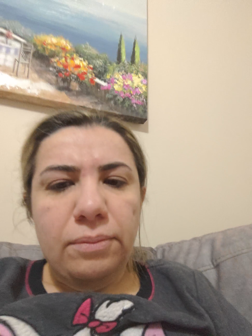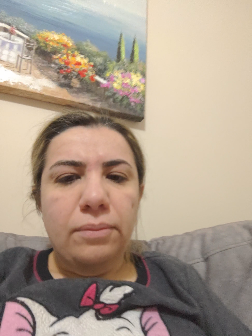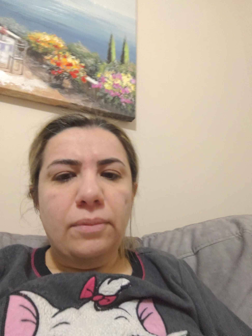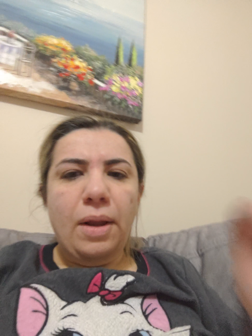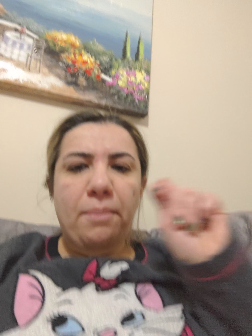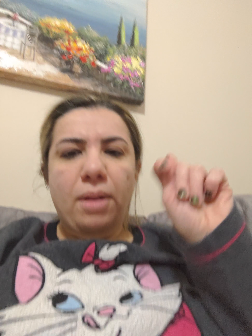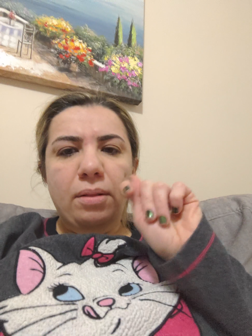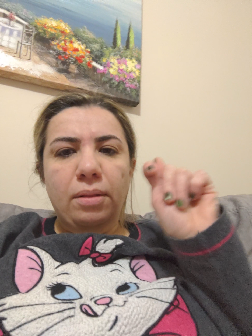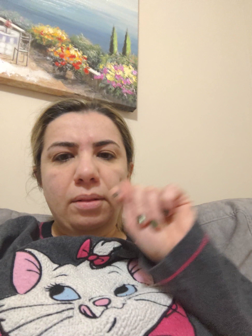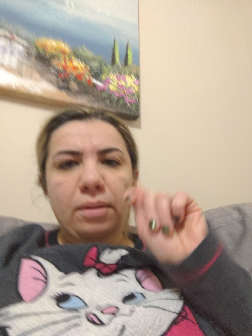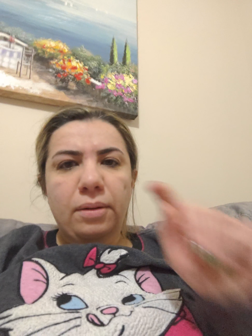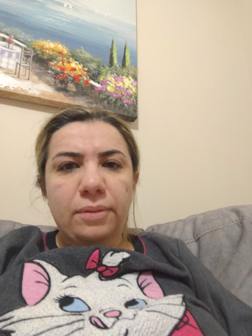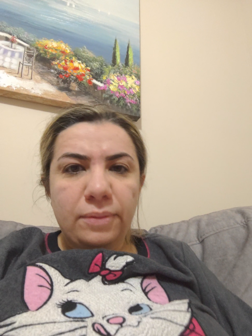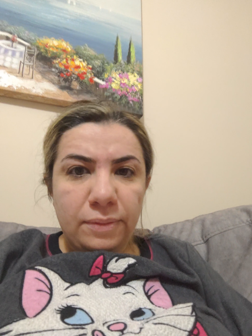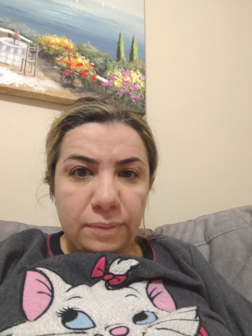potty